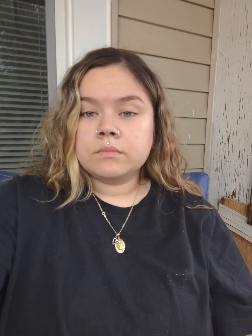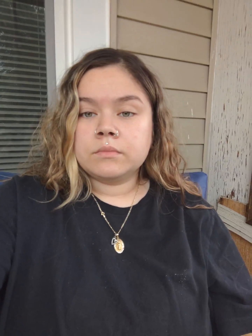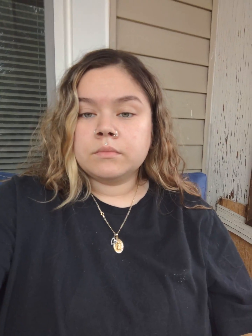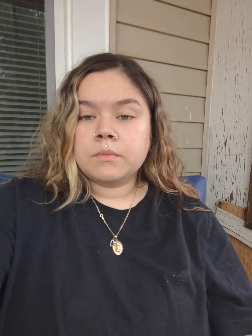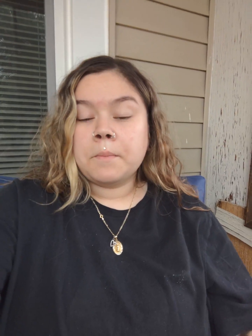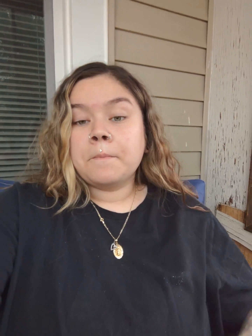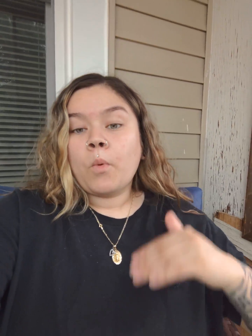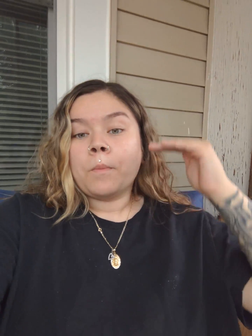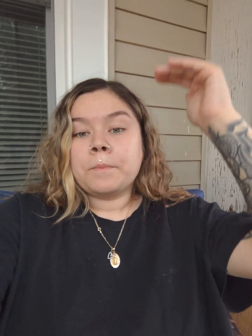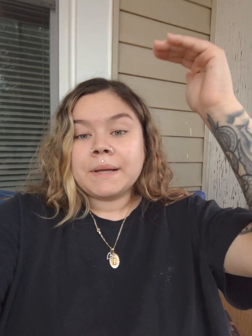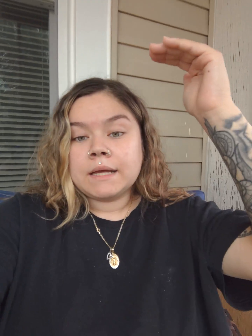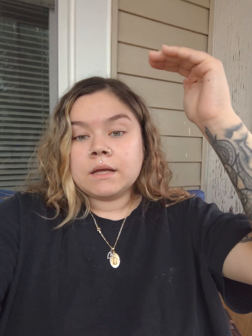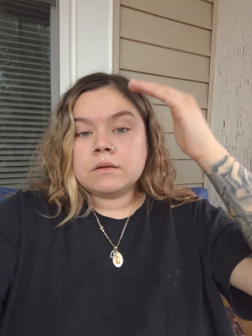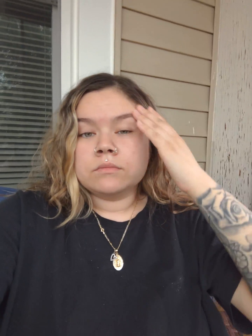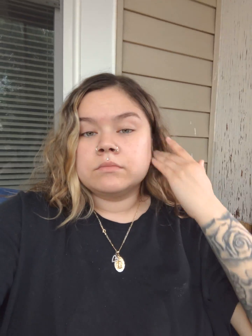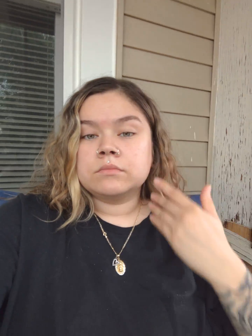big